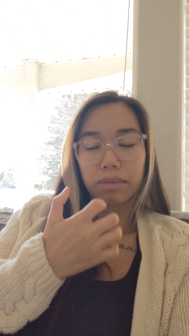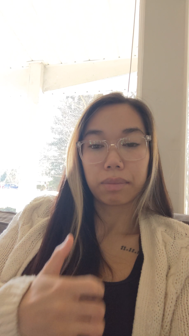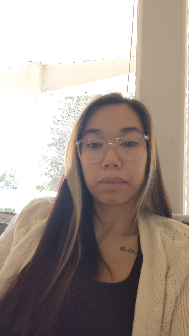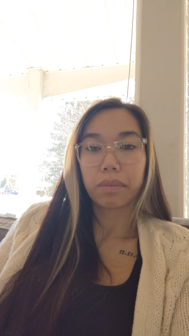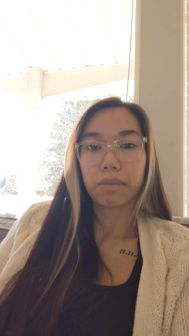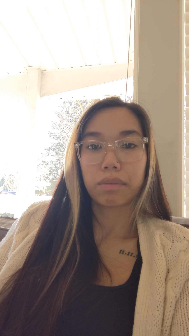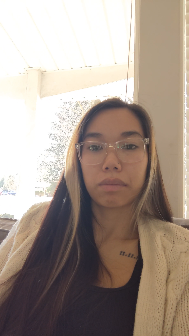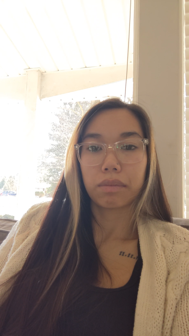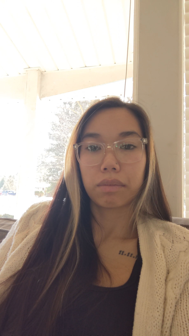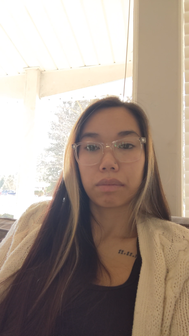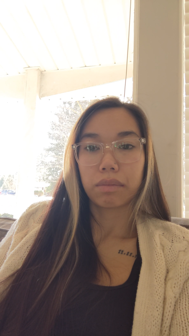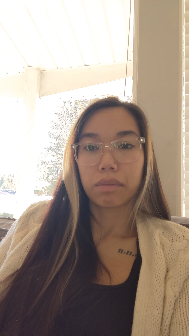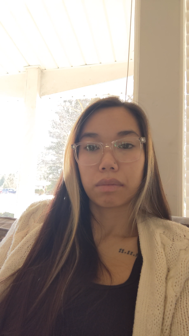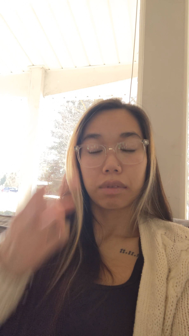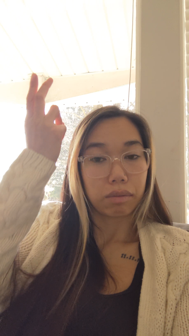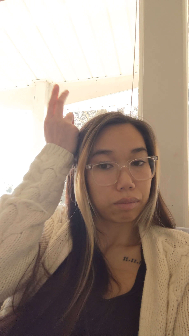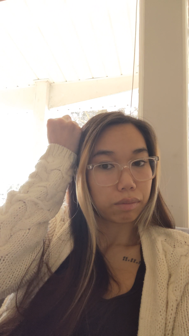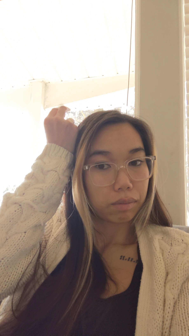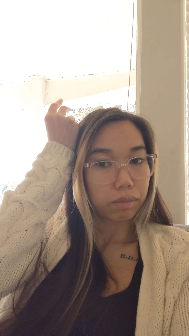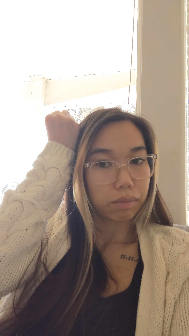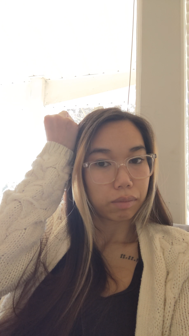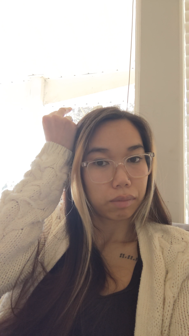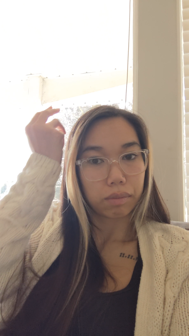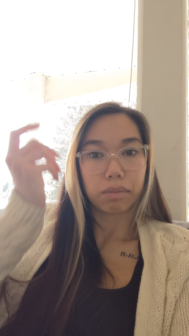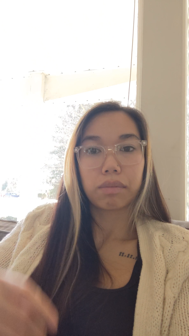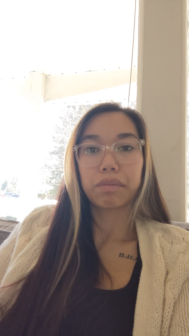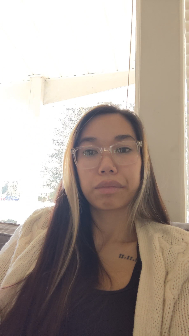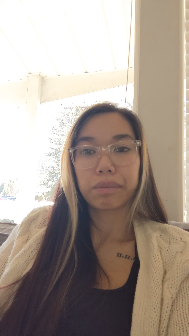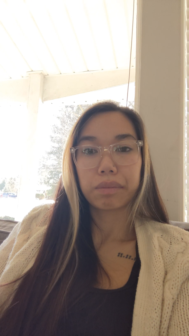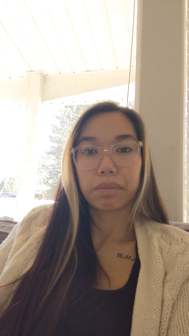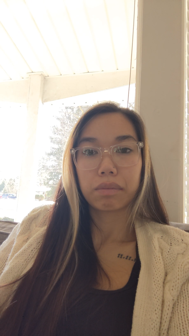bunny